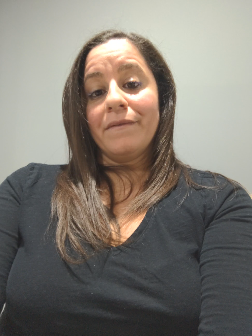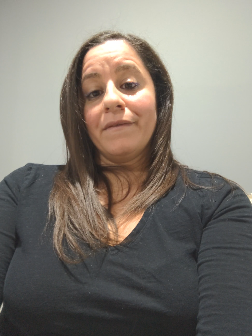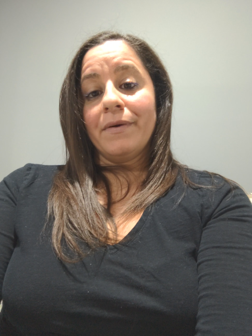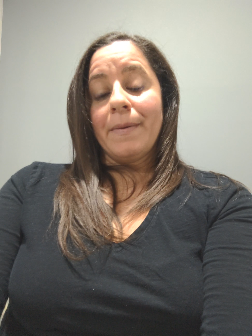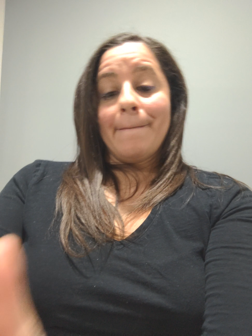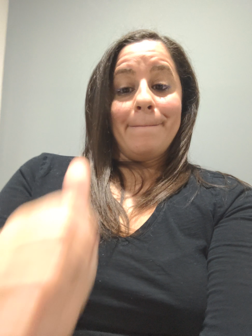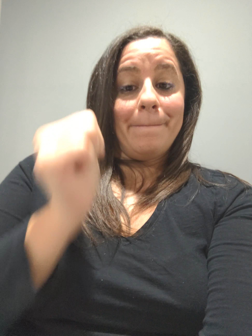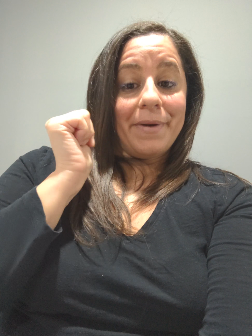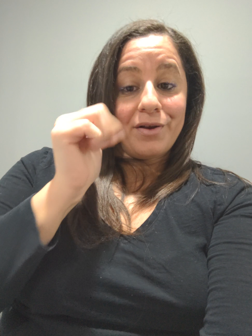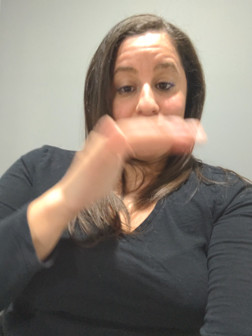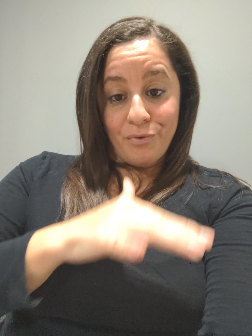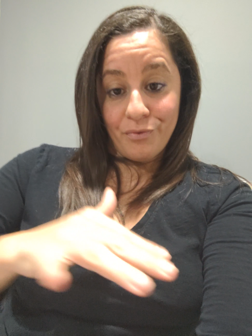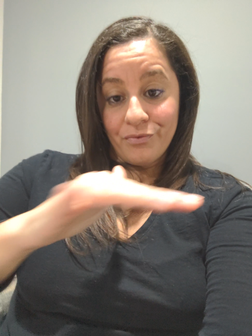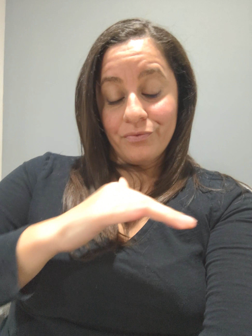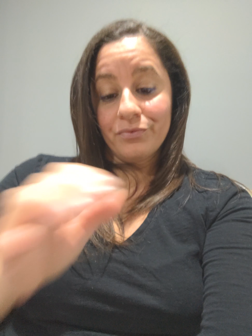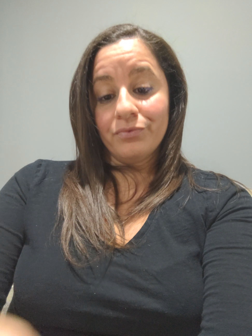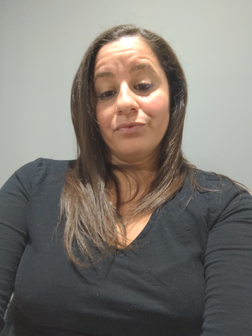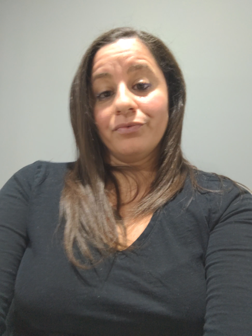backyard